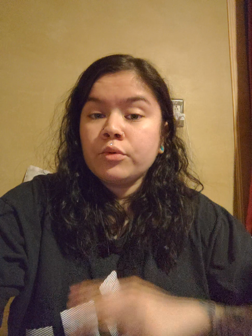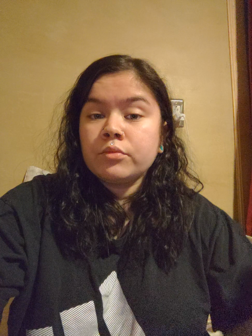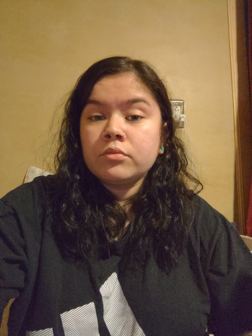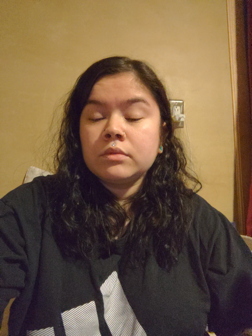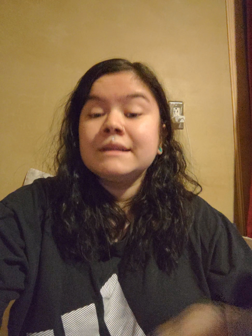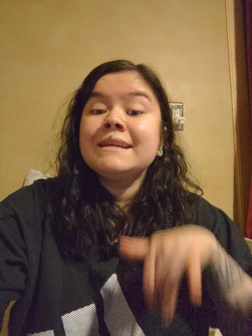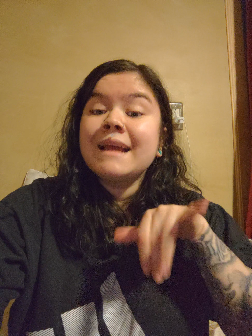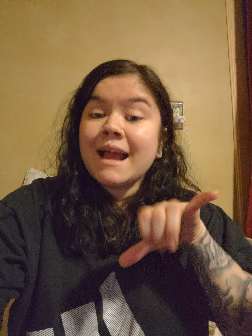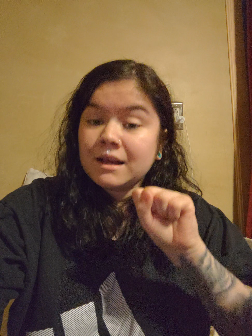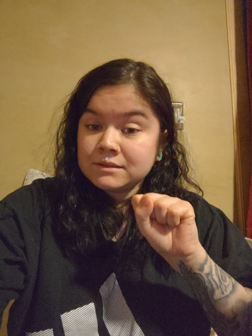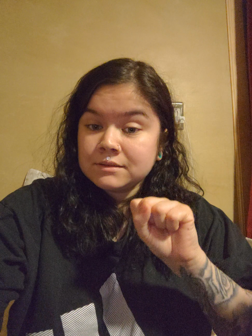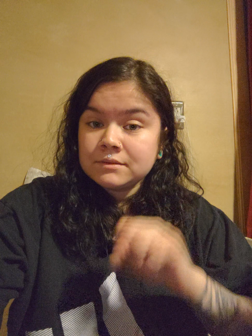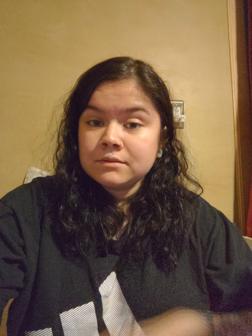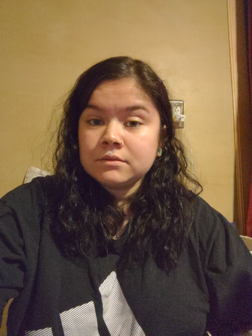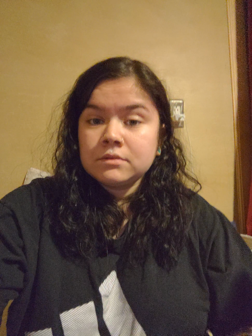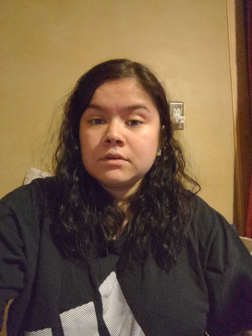yes